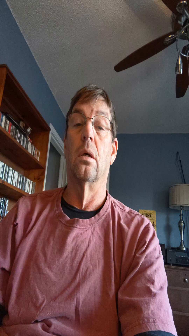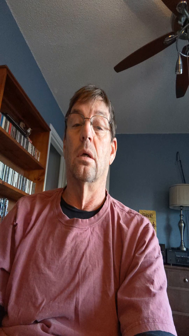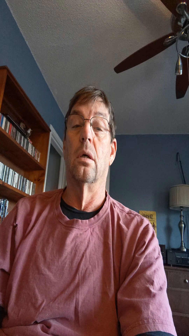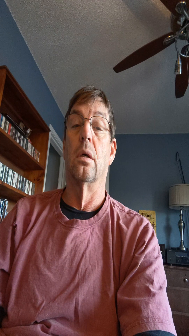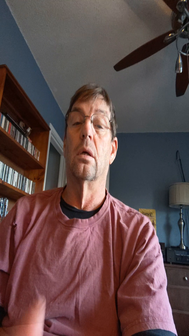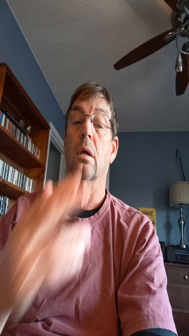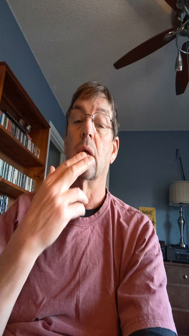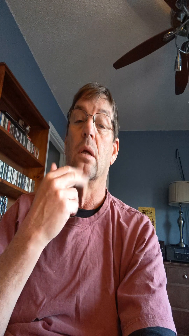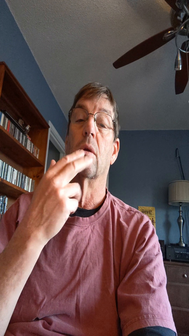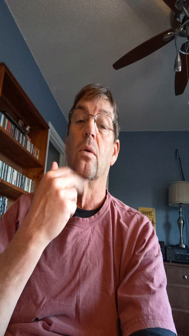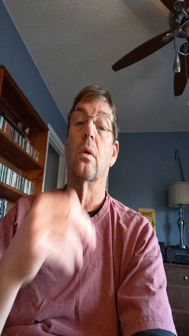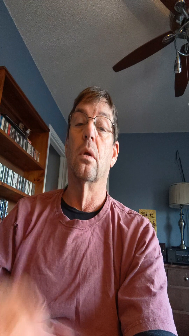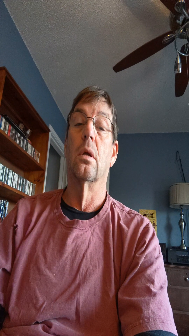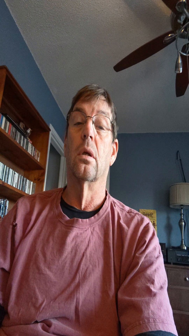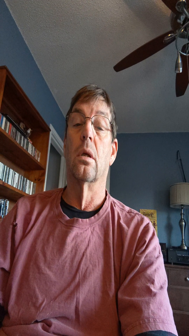cute